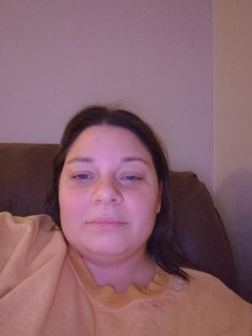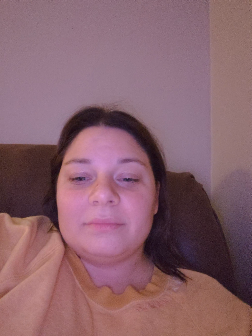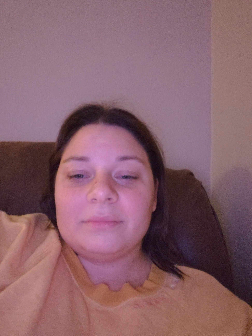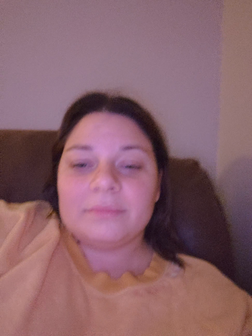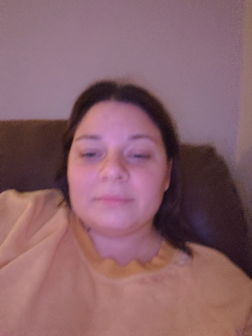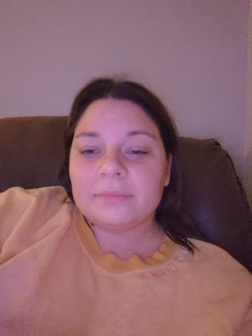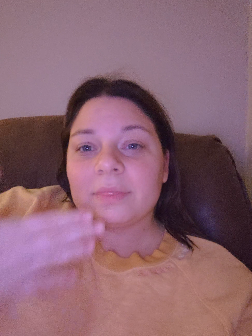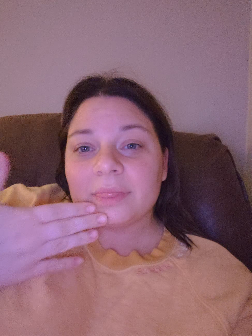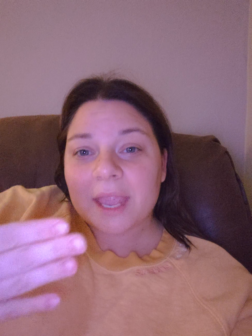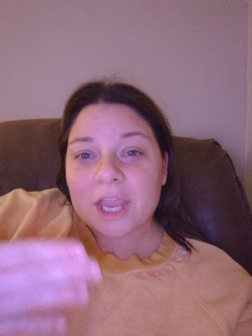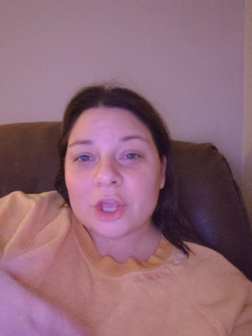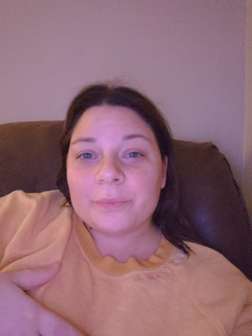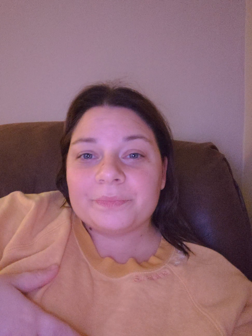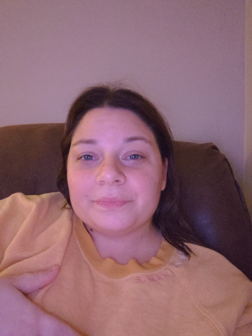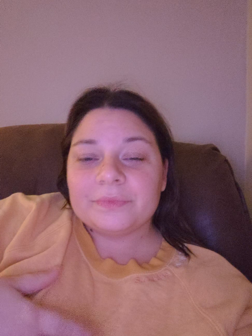thank you